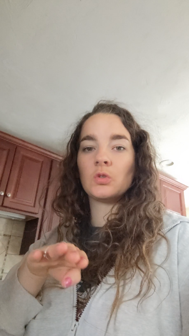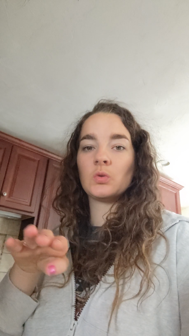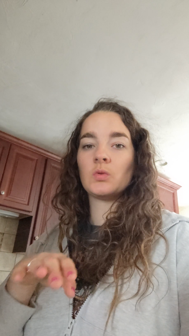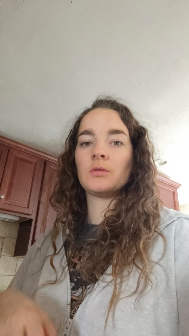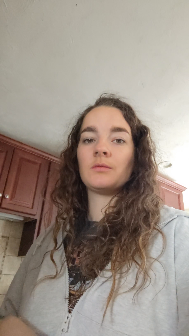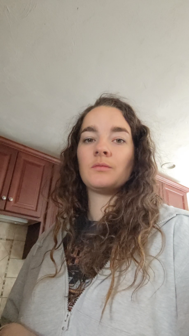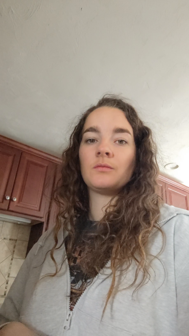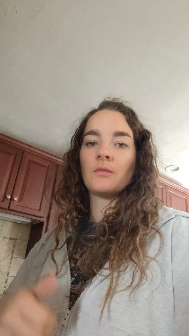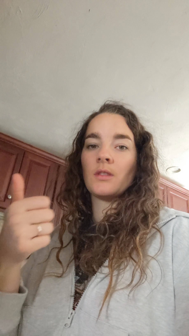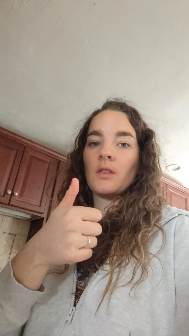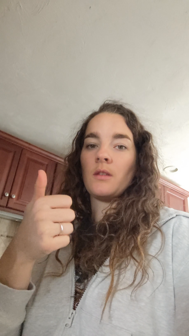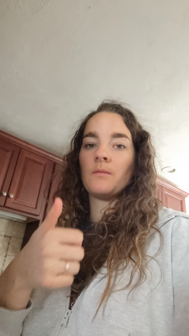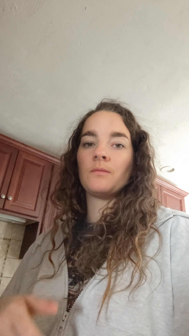game